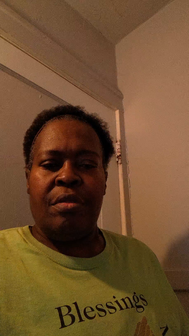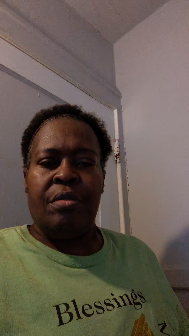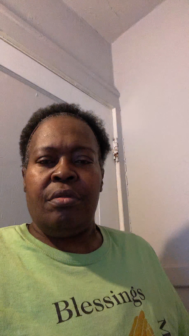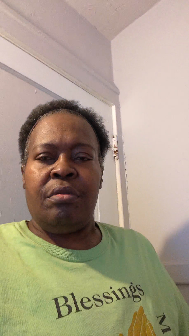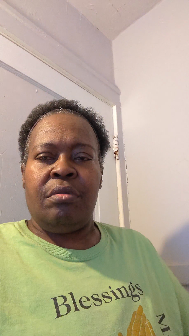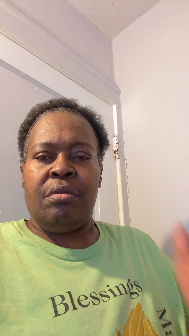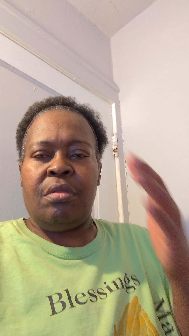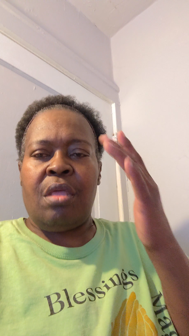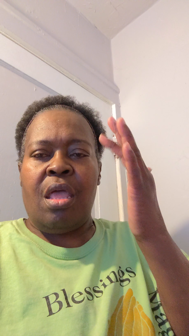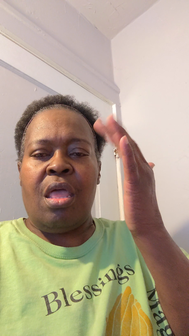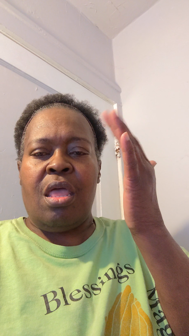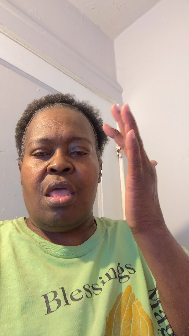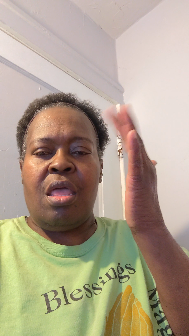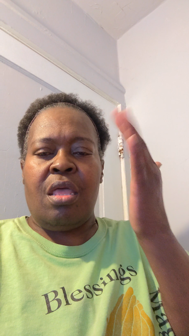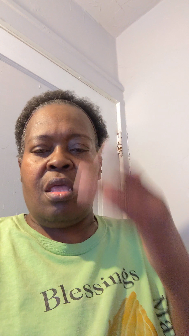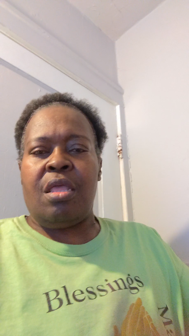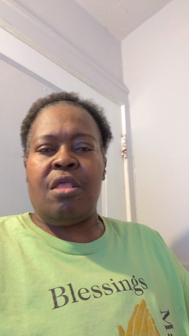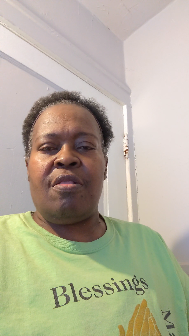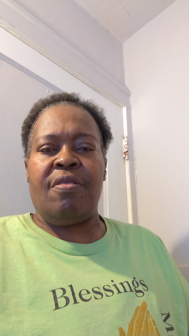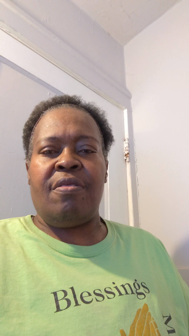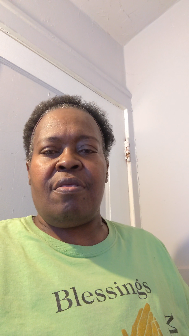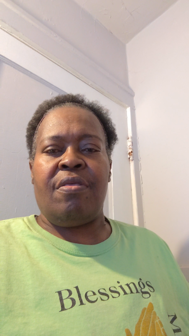hand